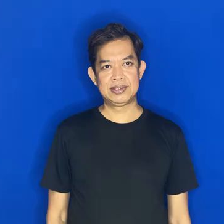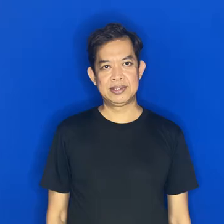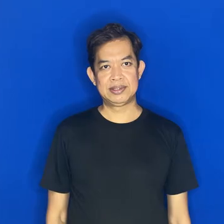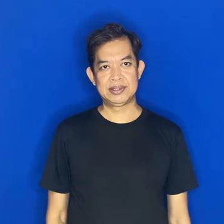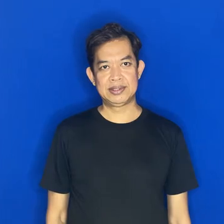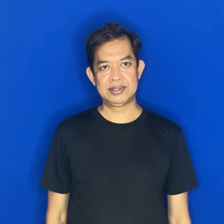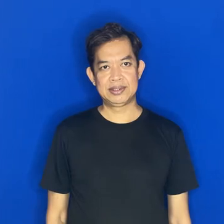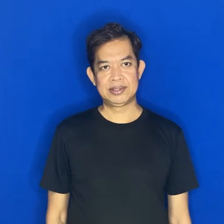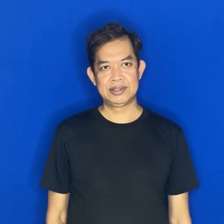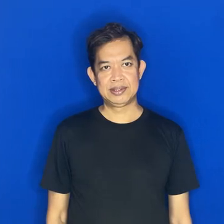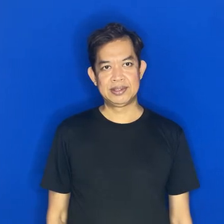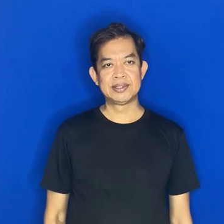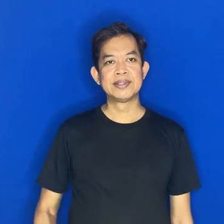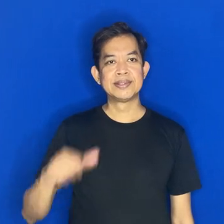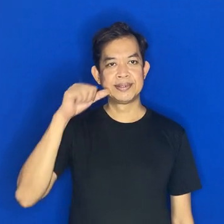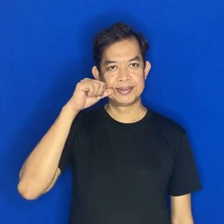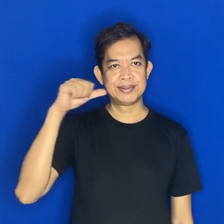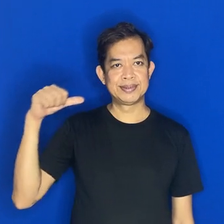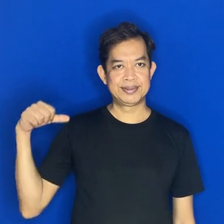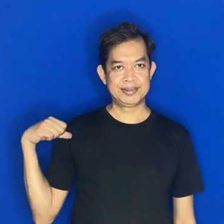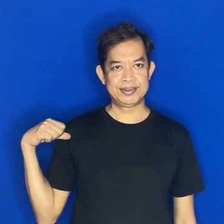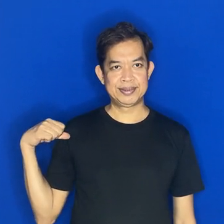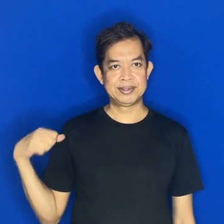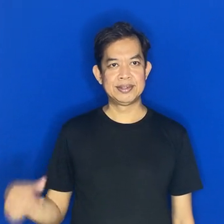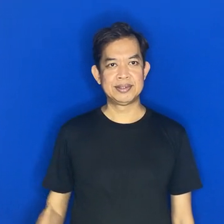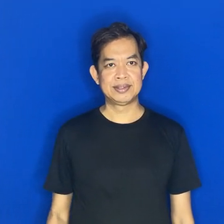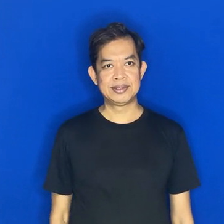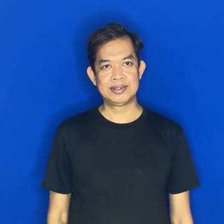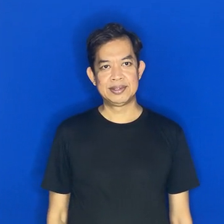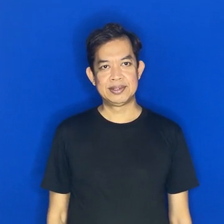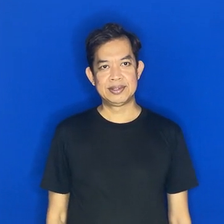yesterday